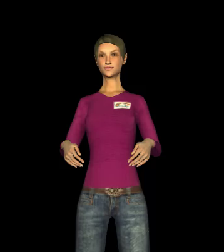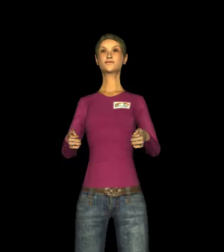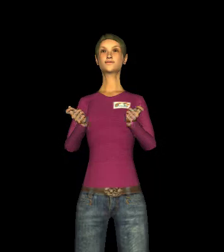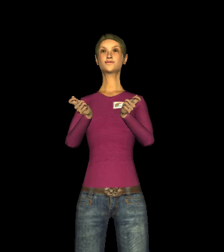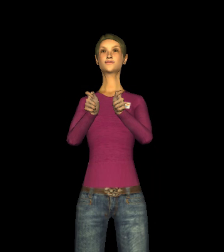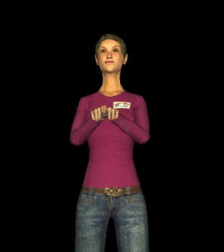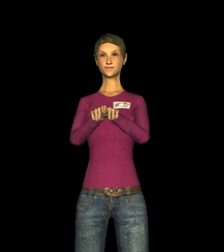مغلق